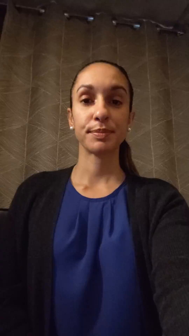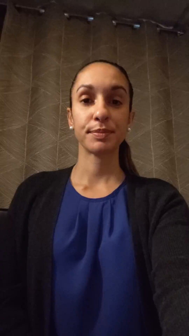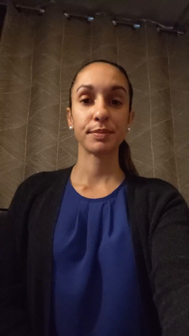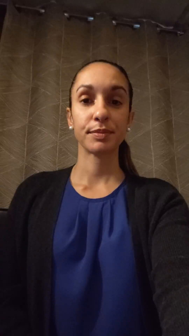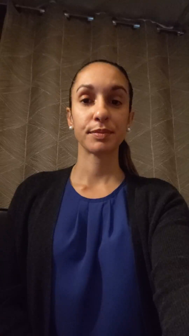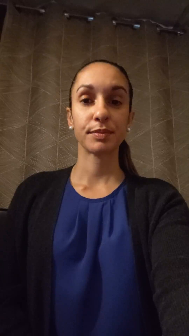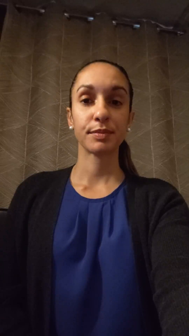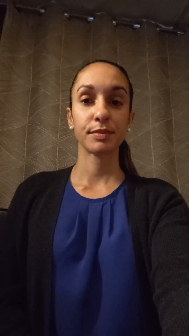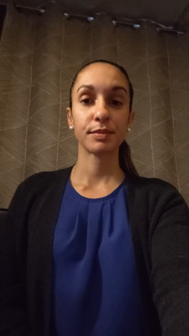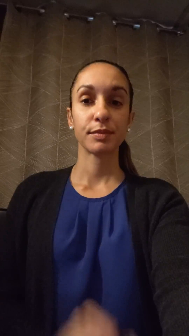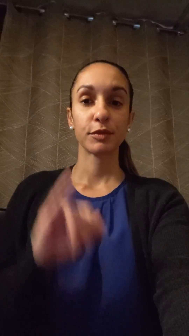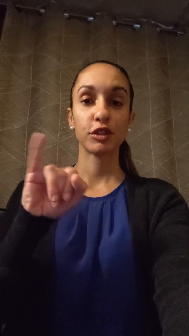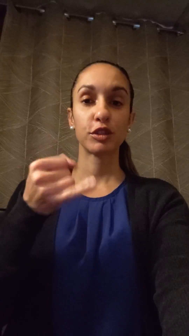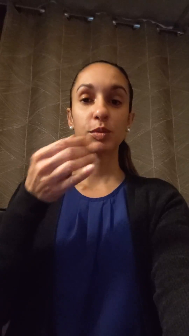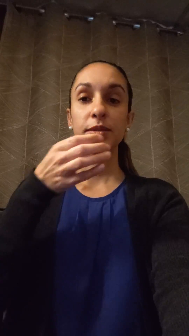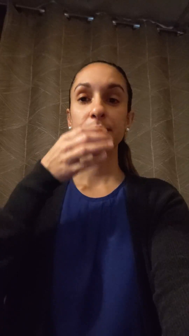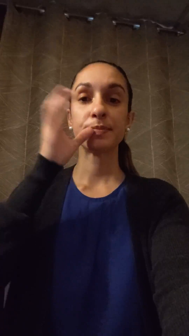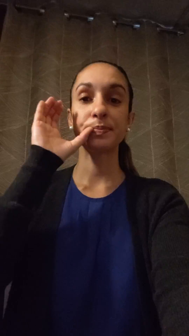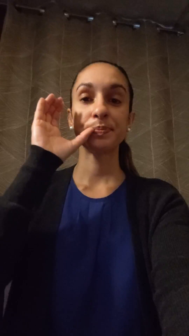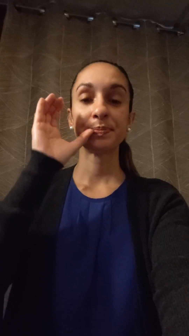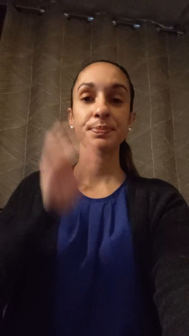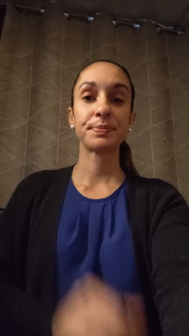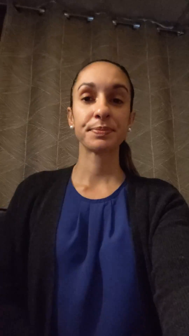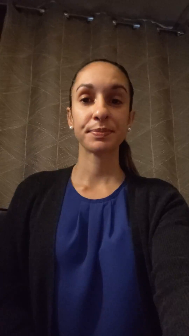juice